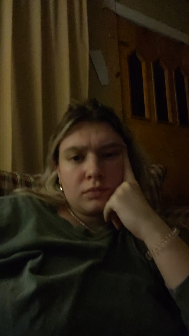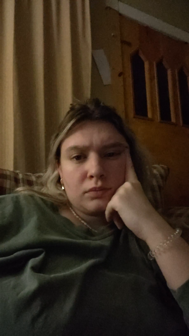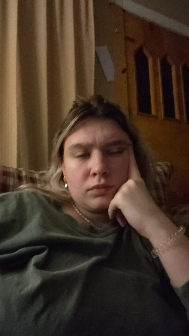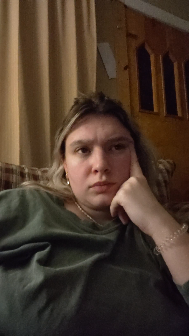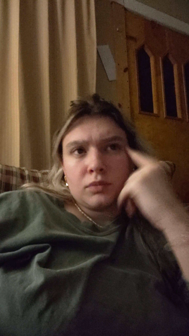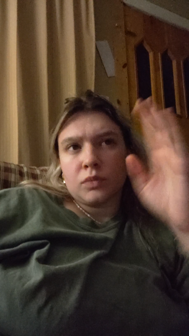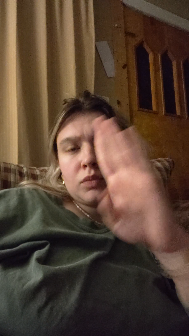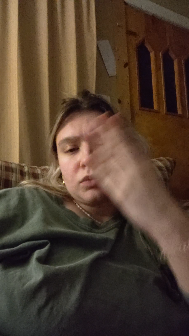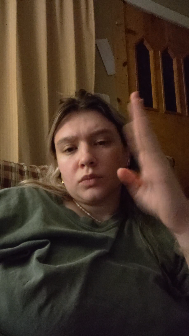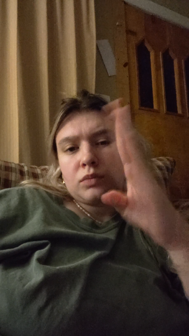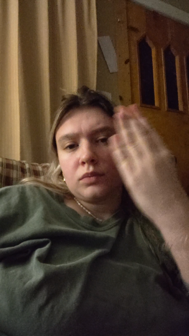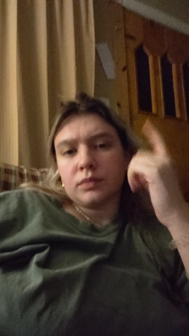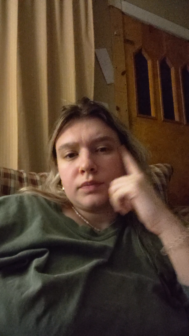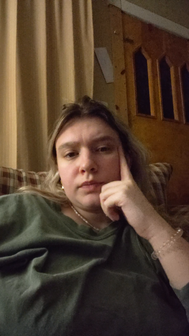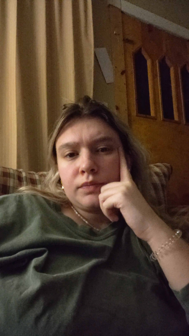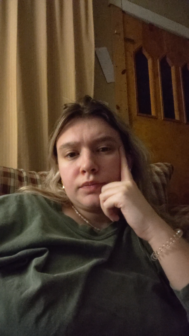door